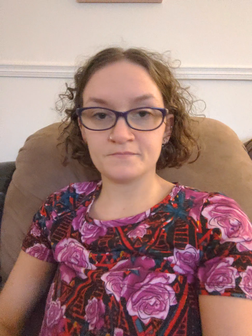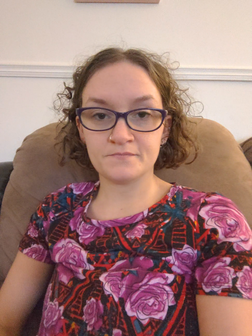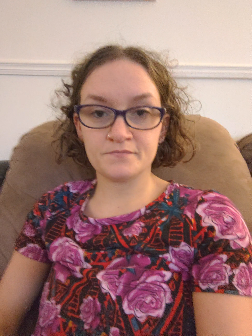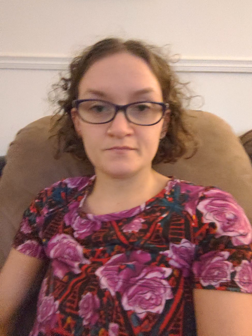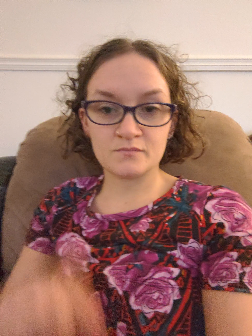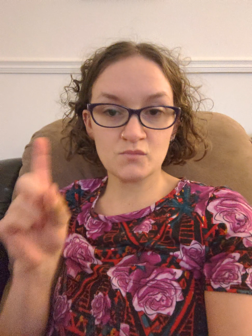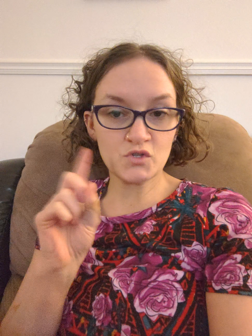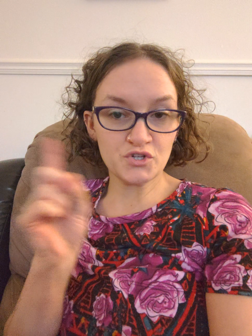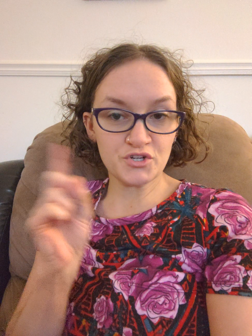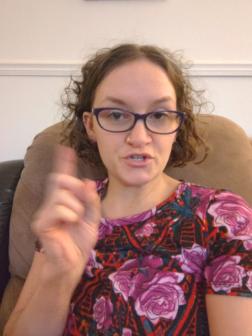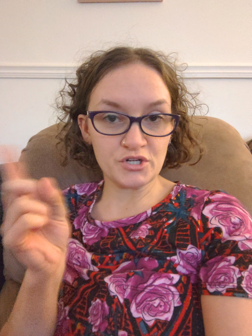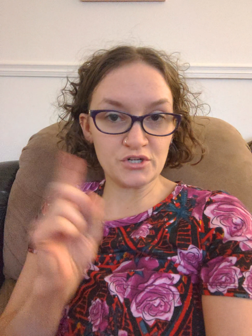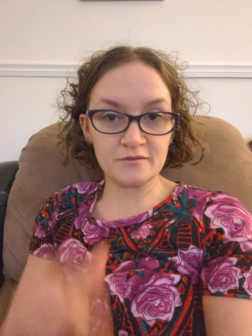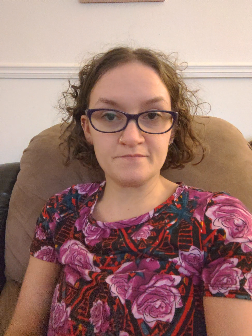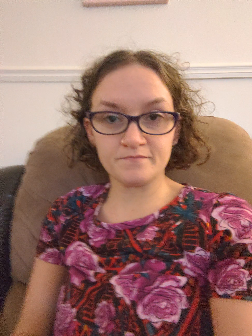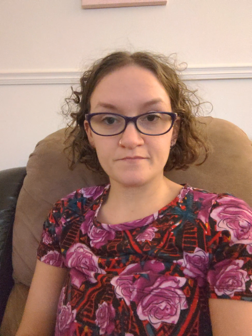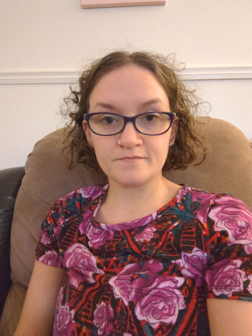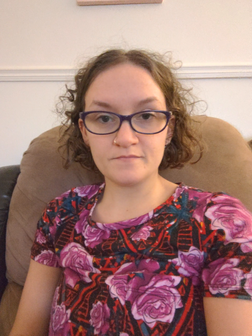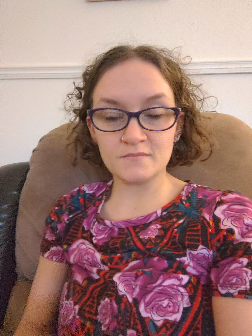where